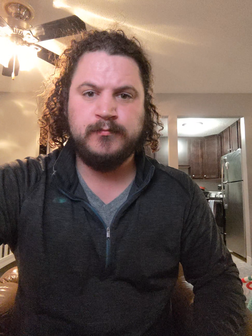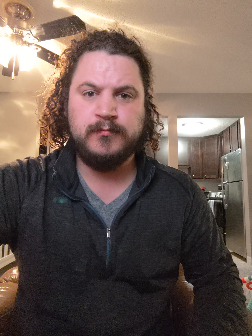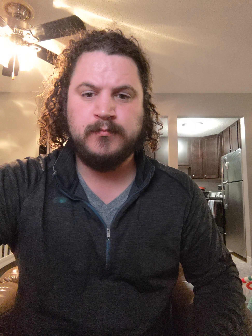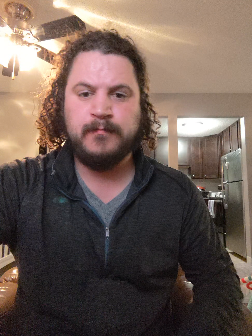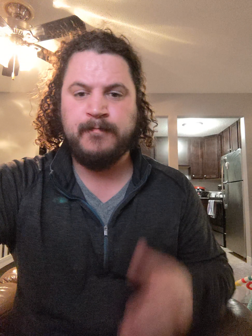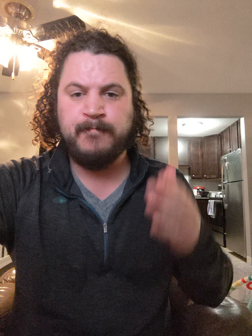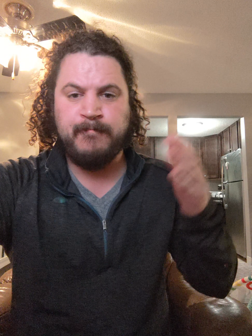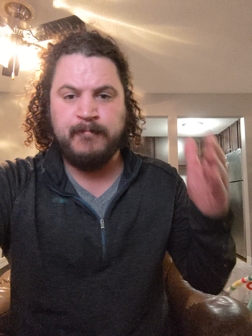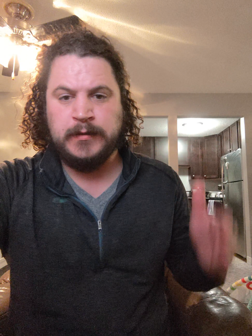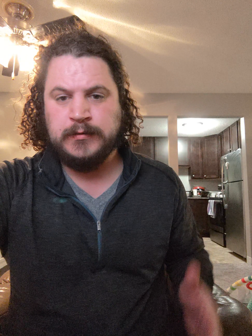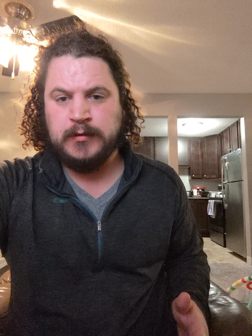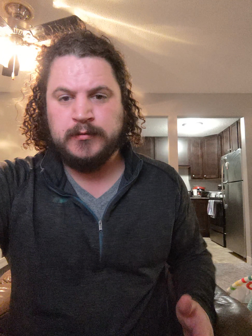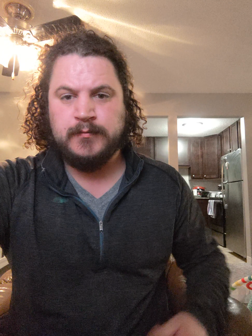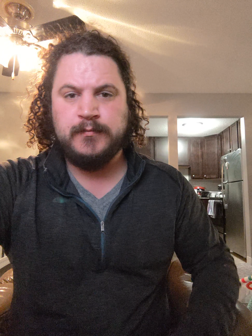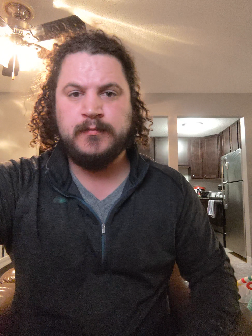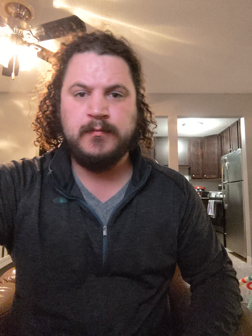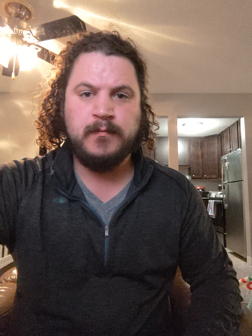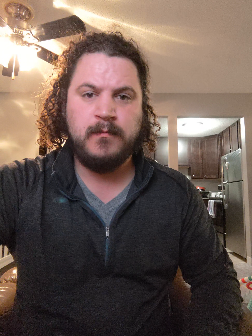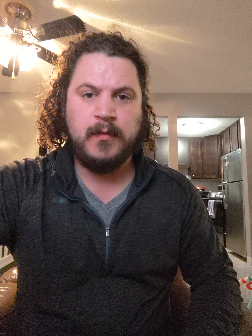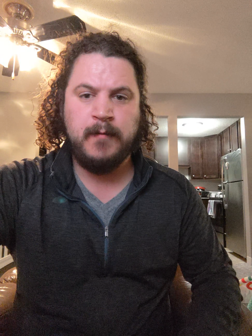beside